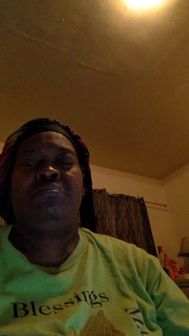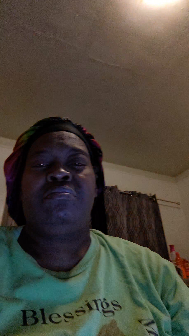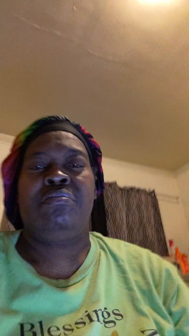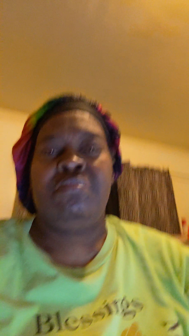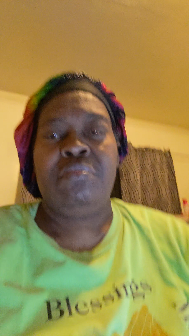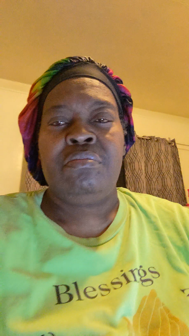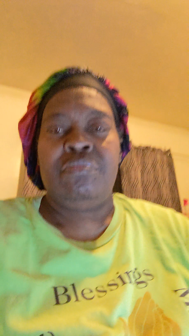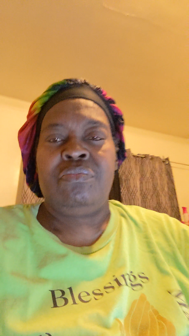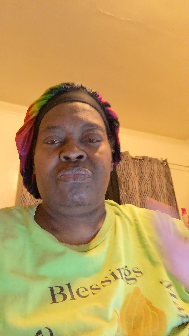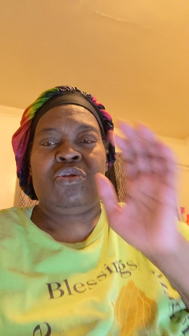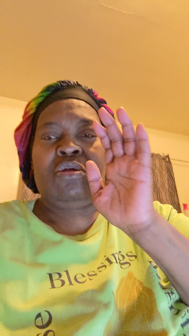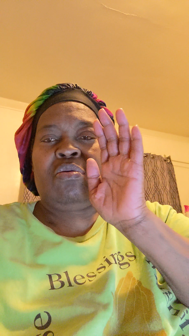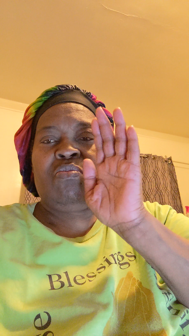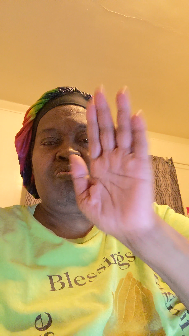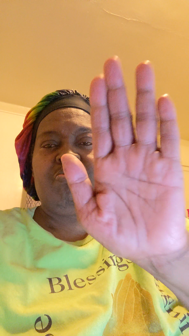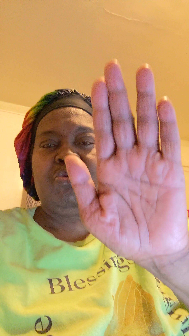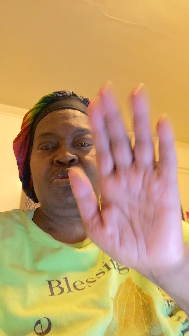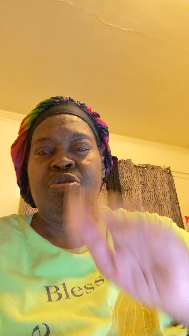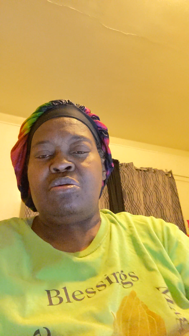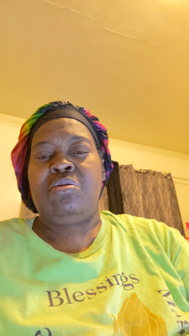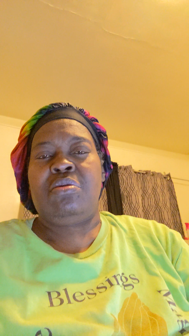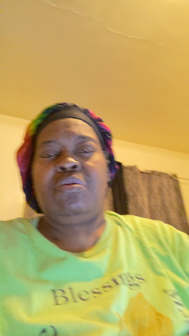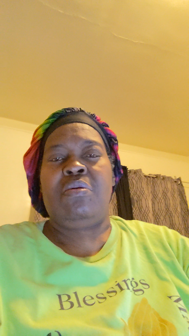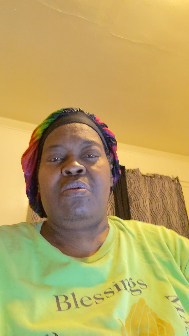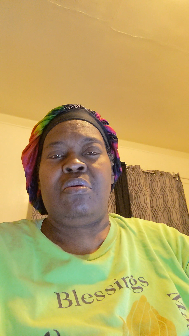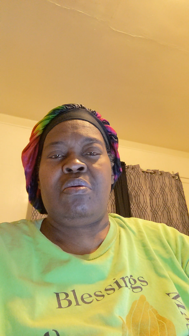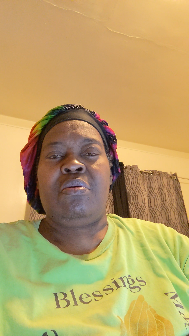push